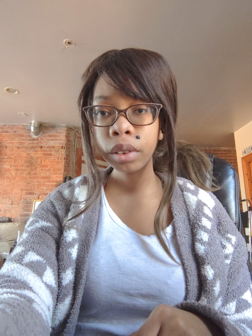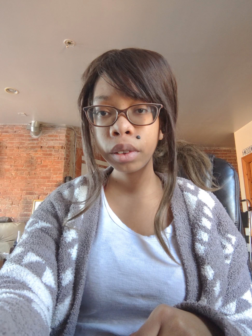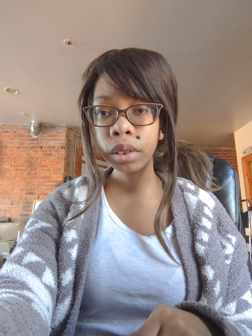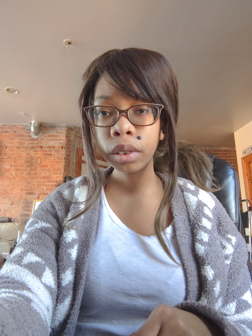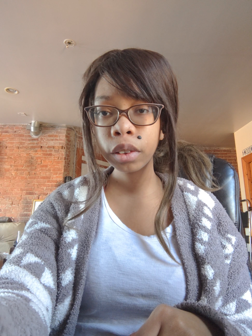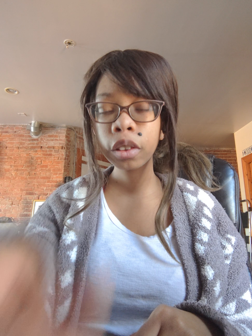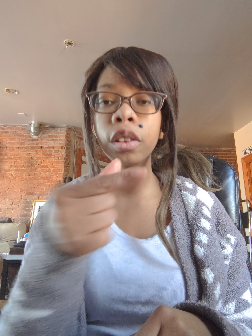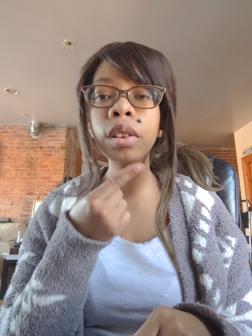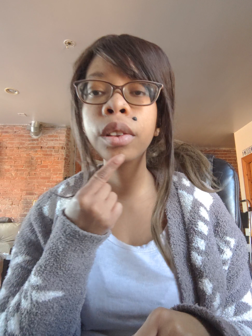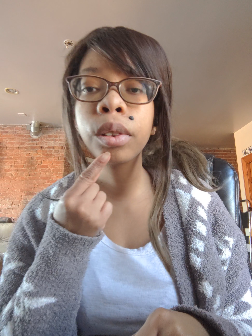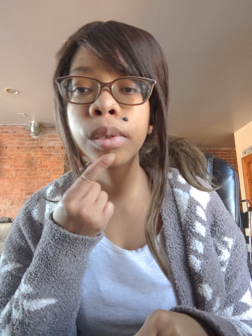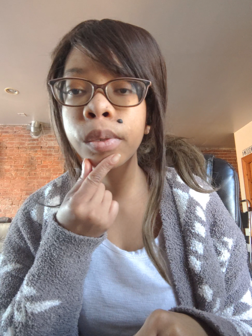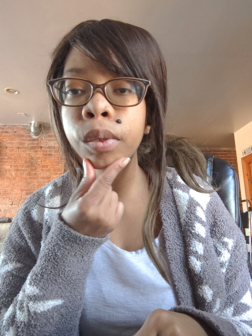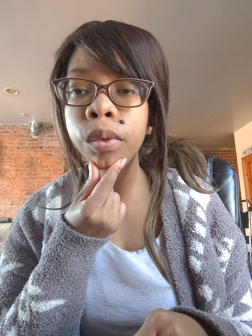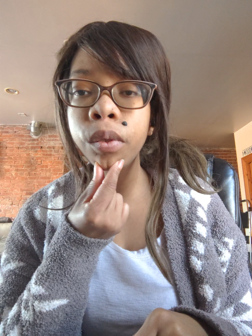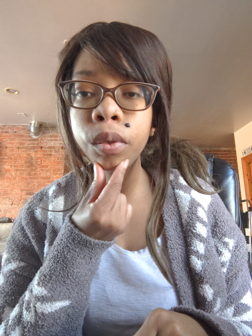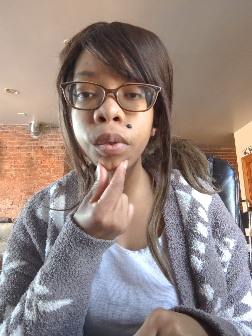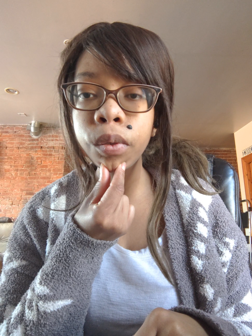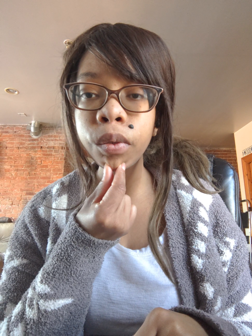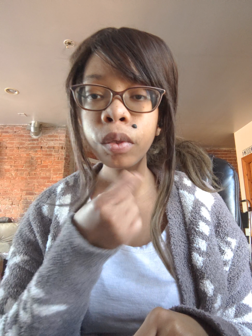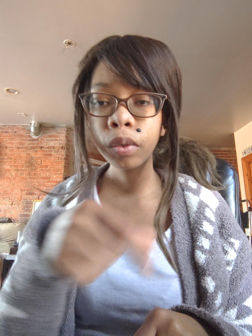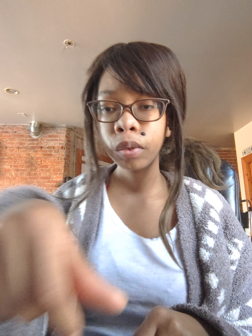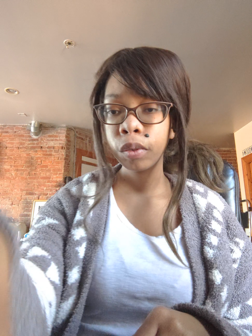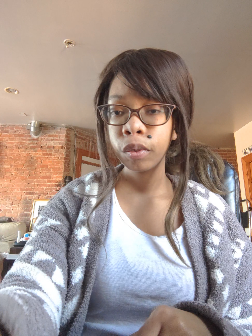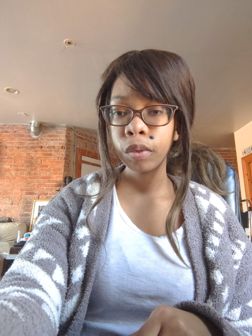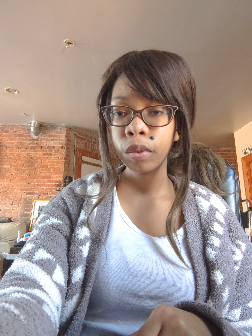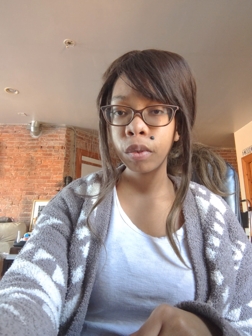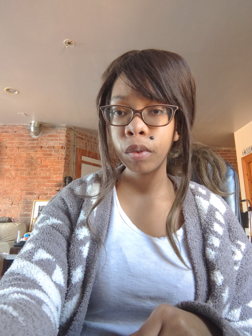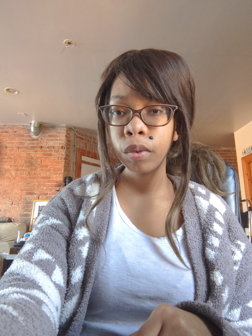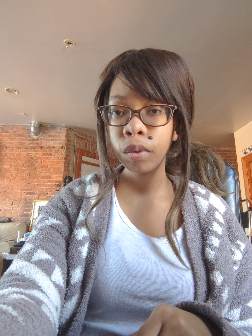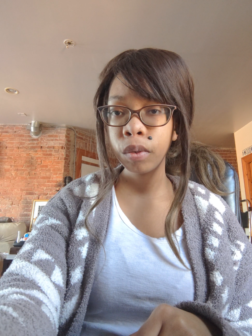chin